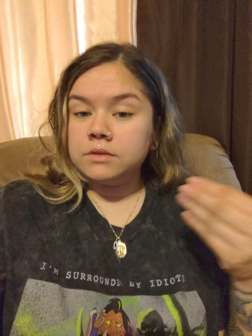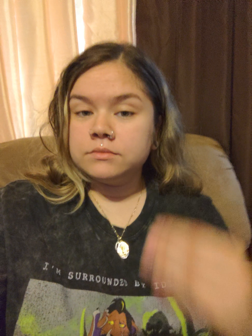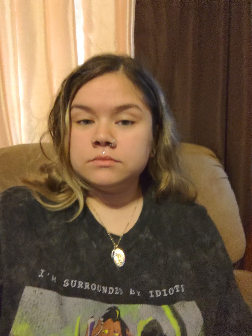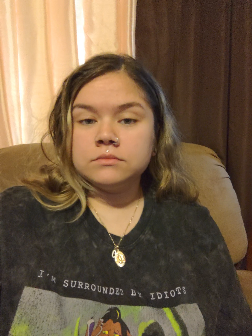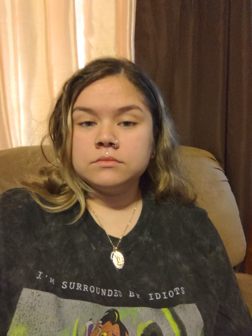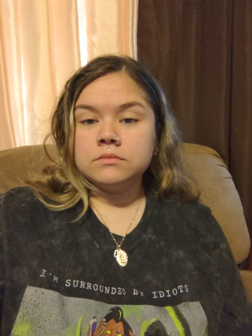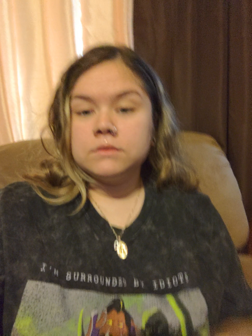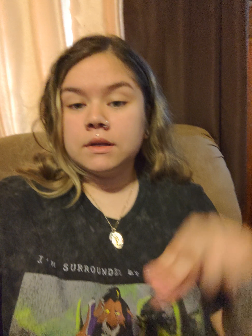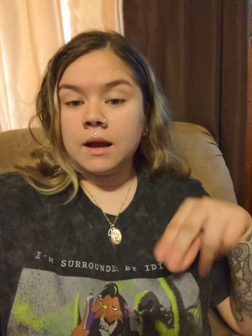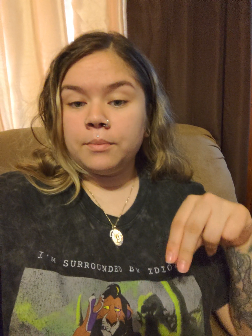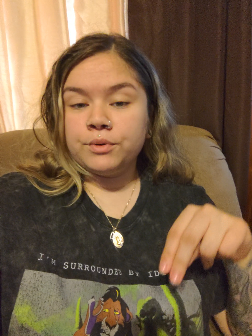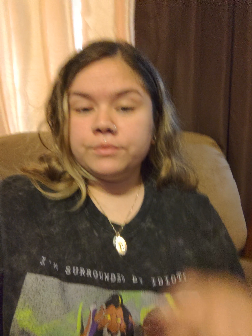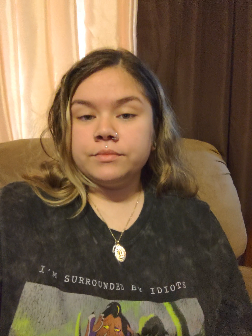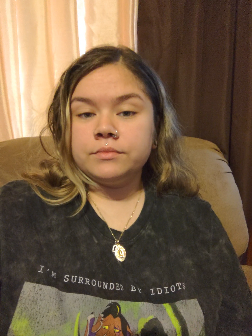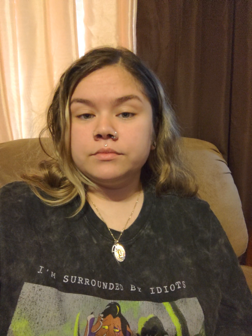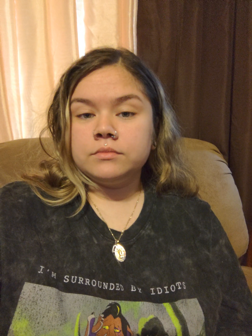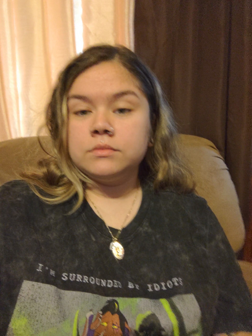diaper